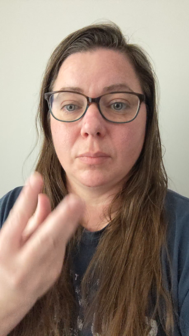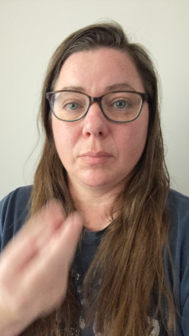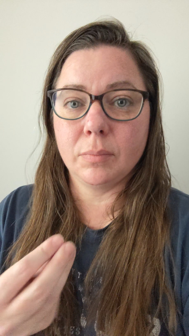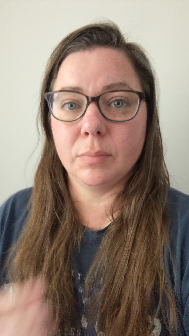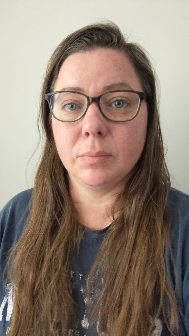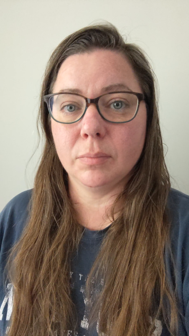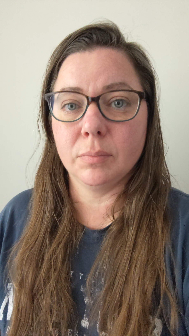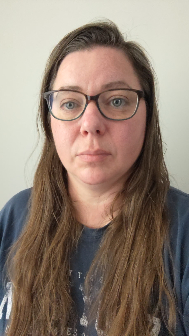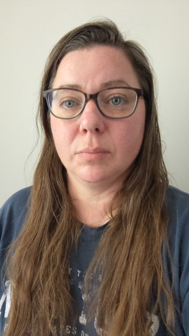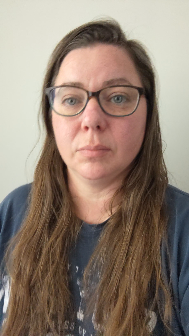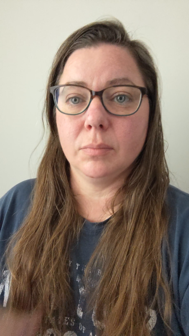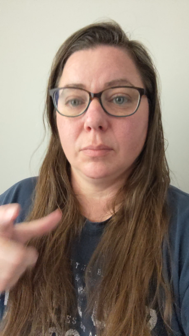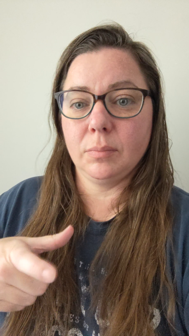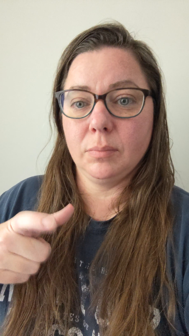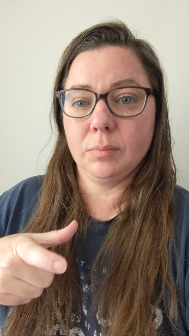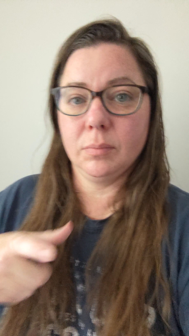plate